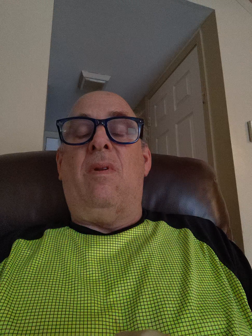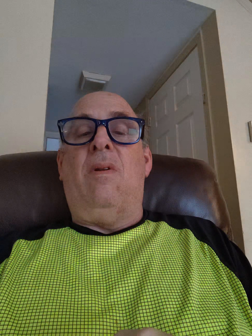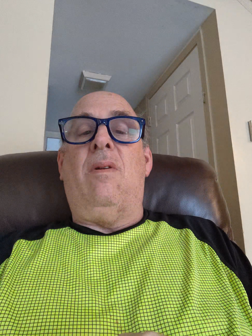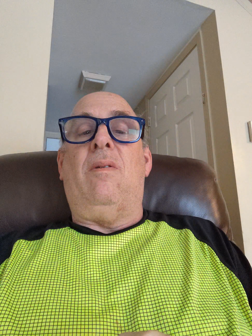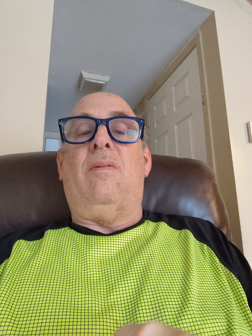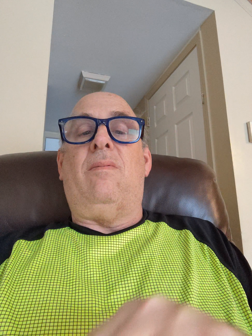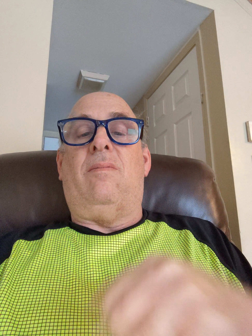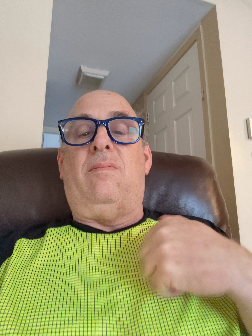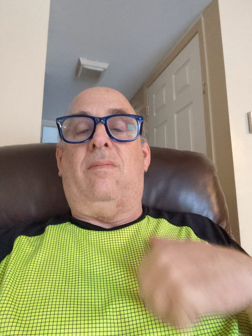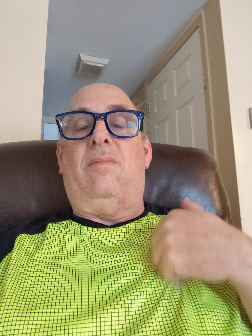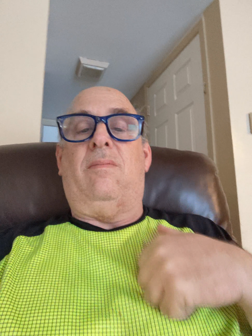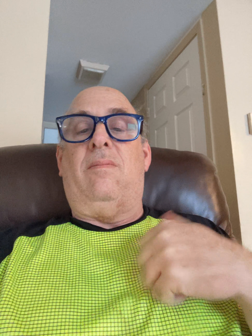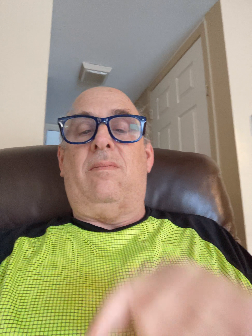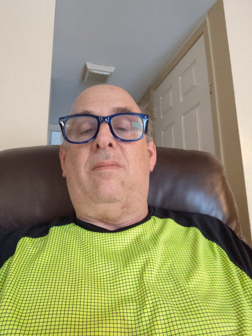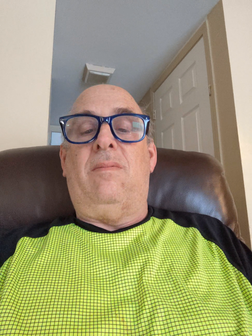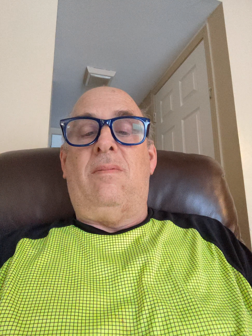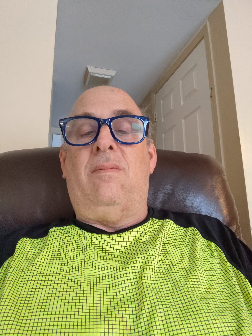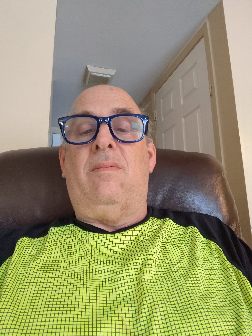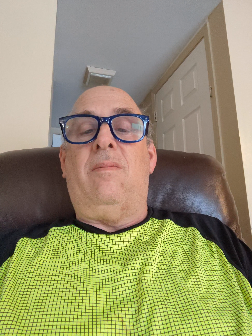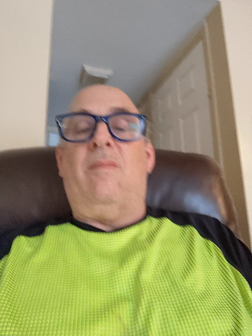bath